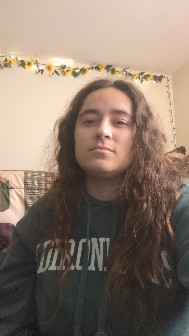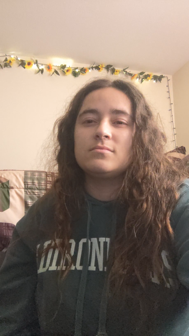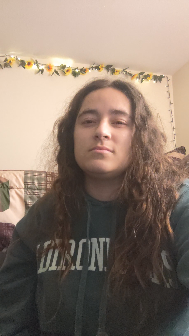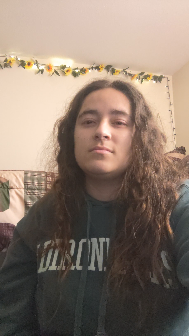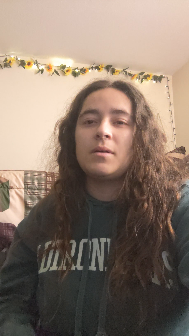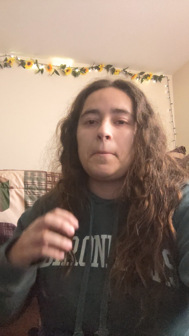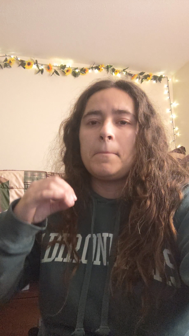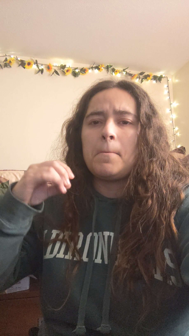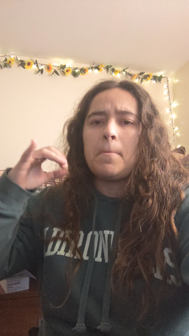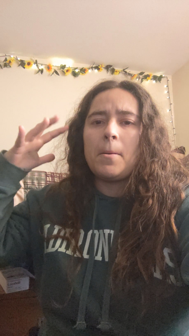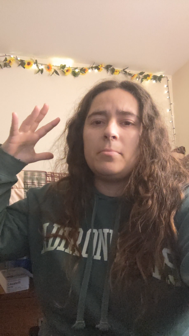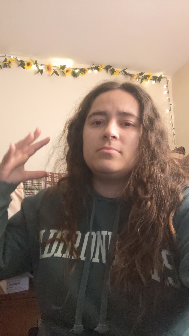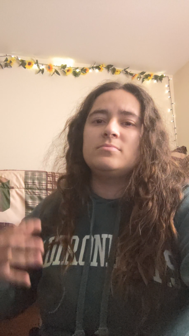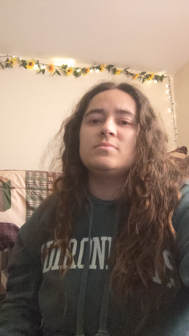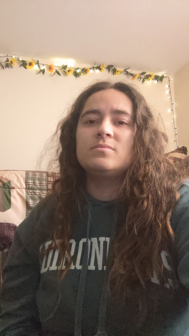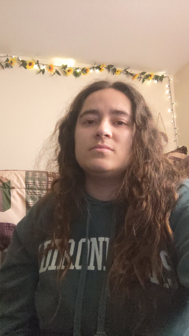bubbles